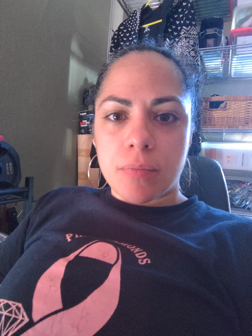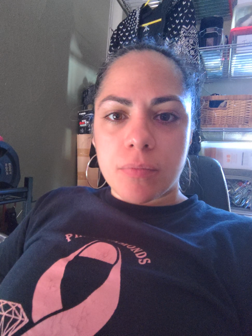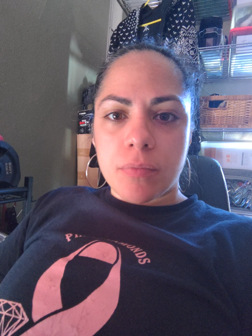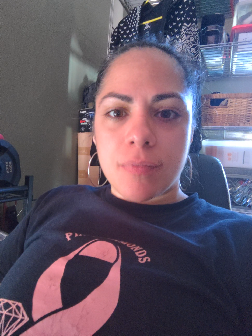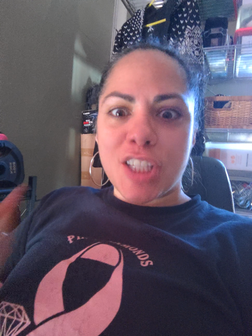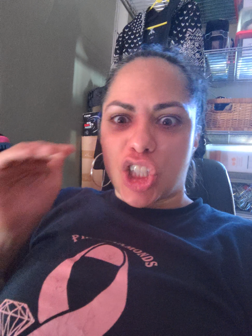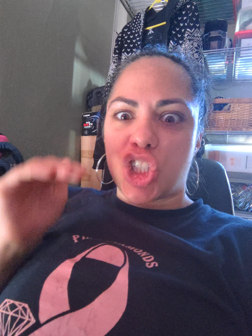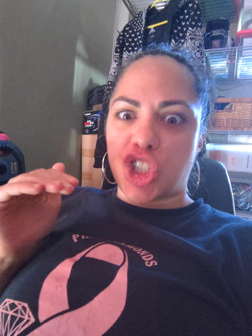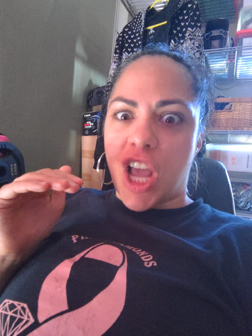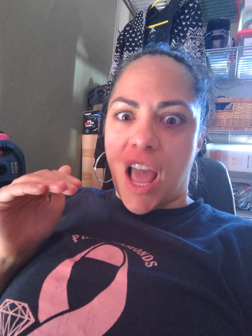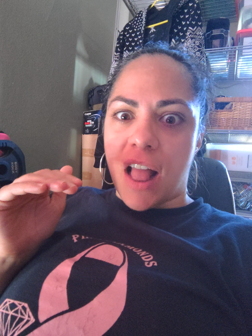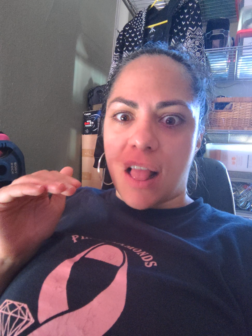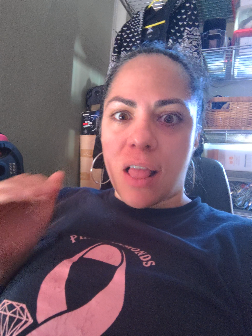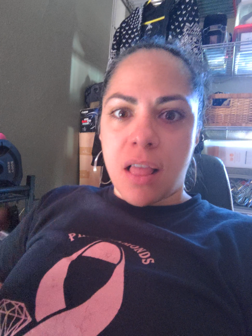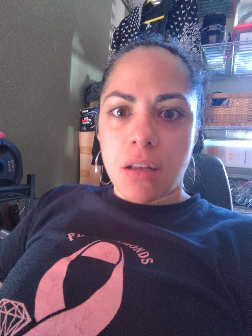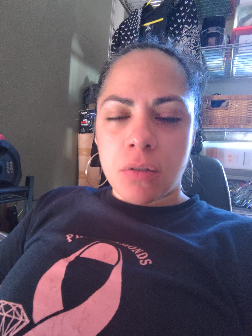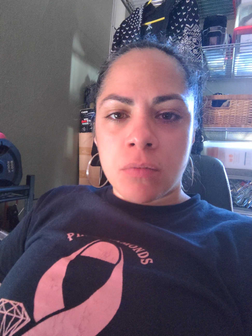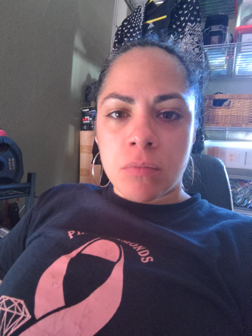child